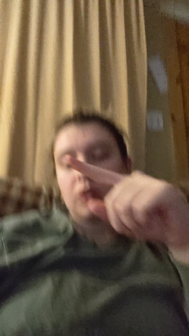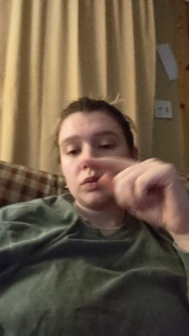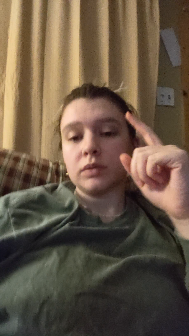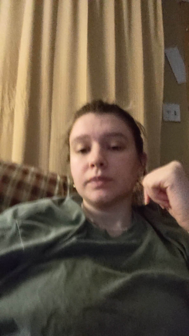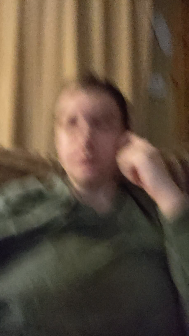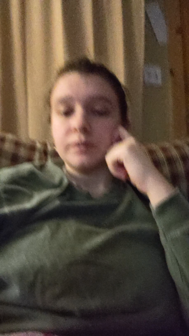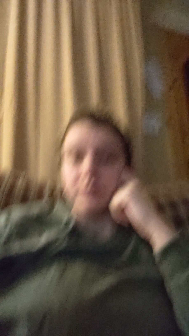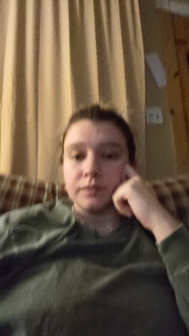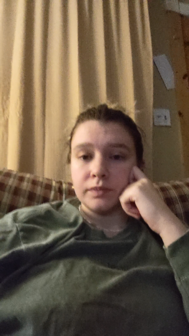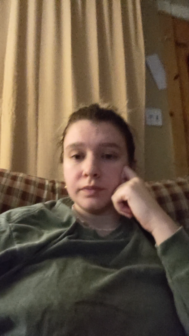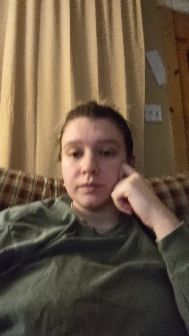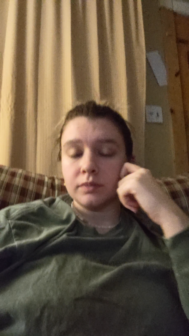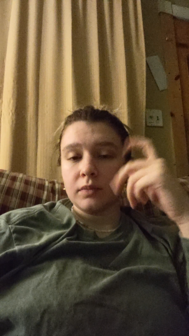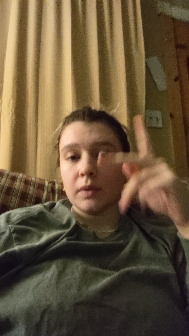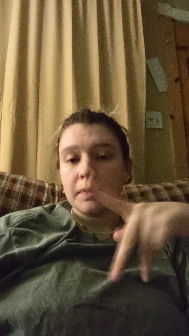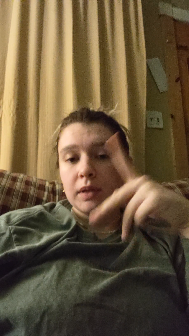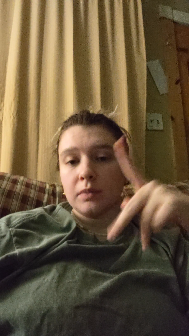people